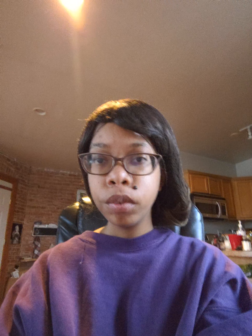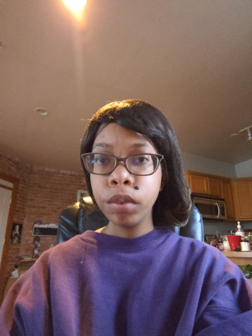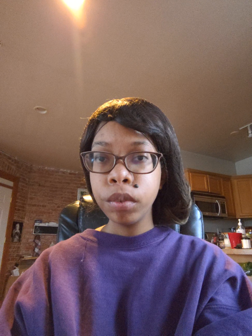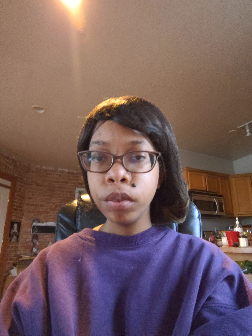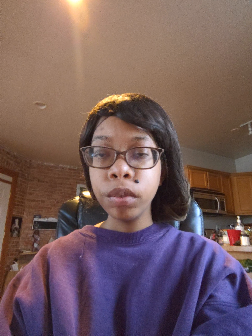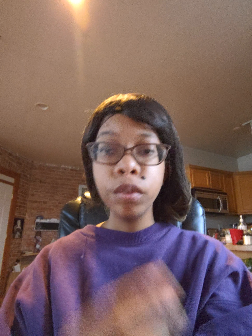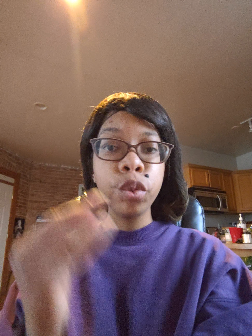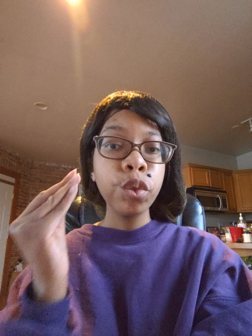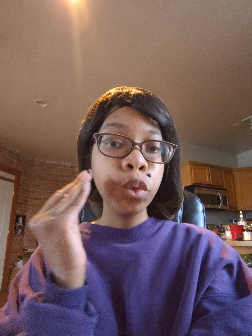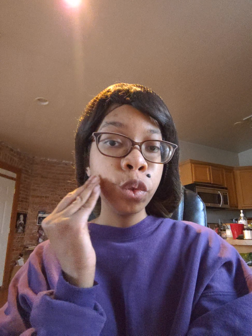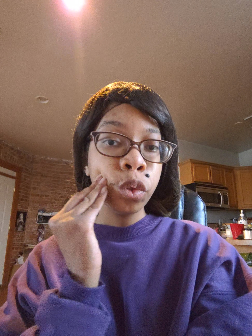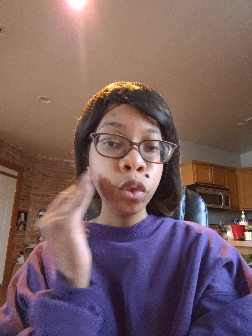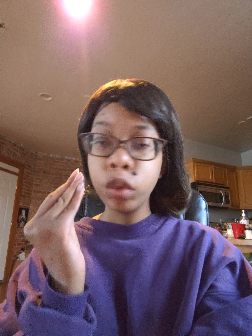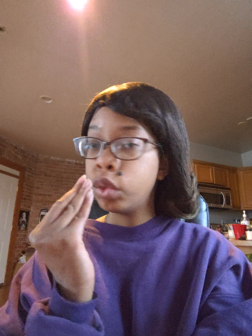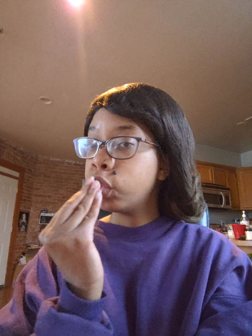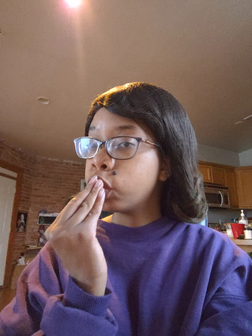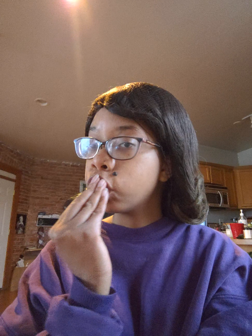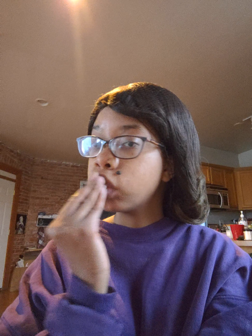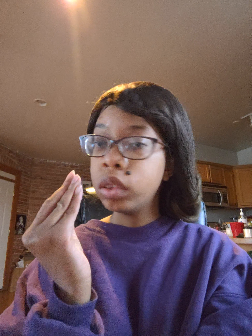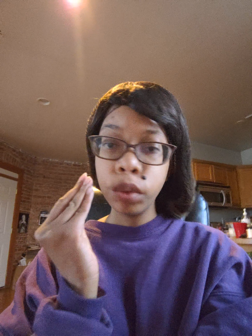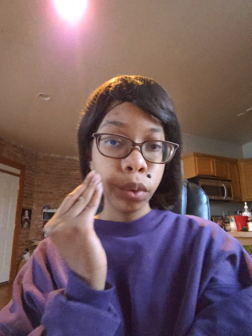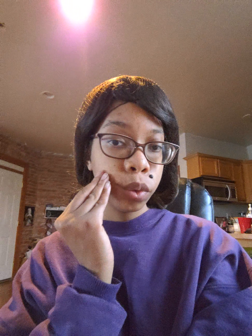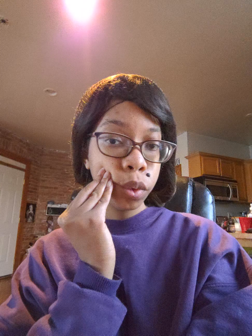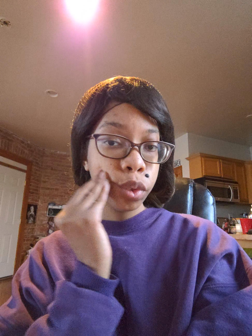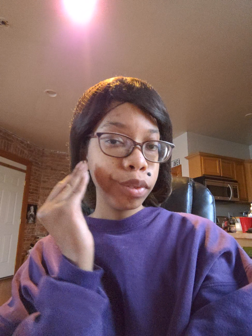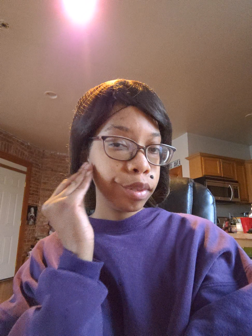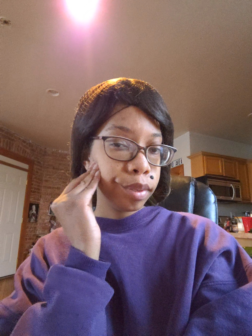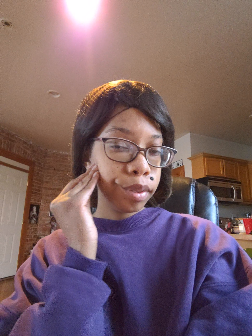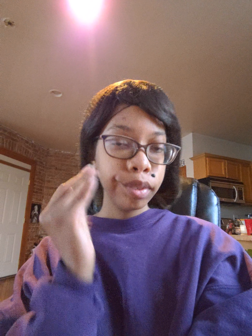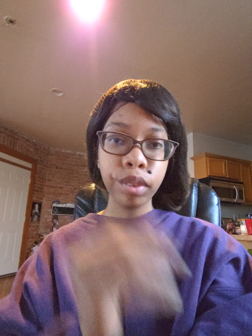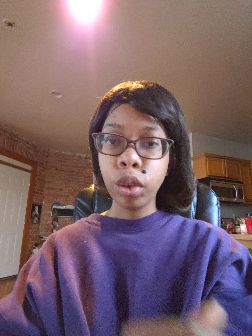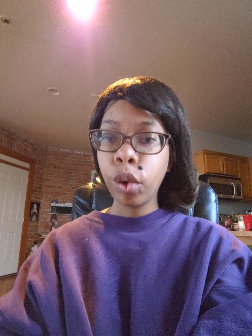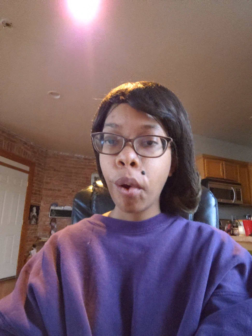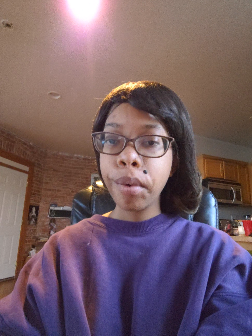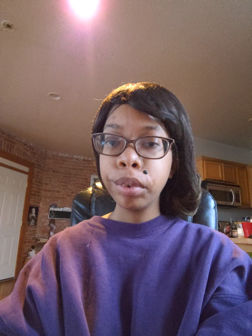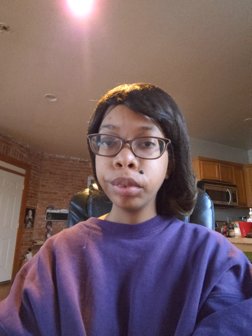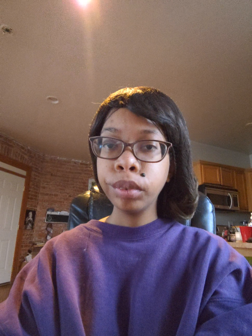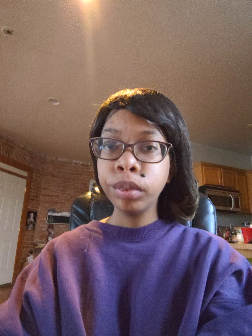kiss